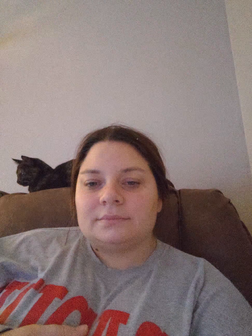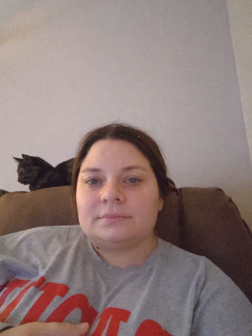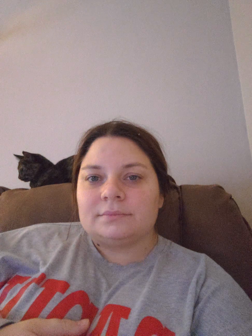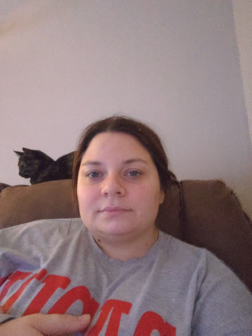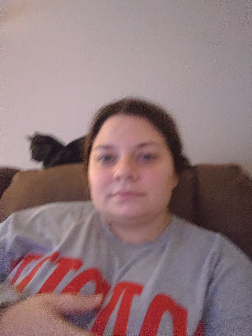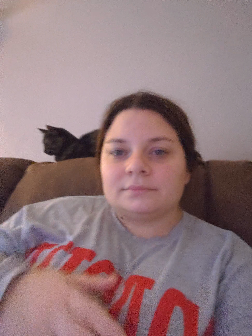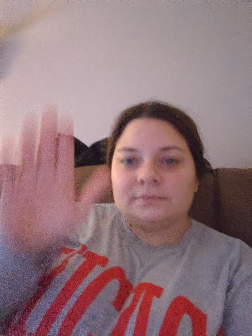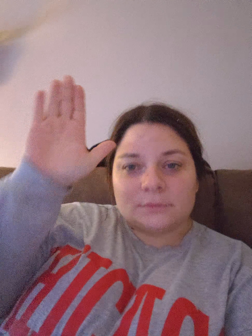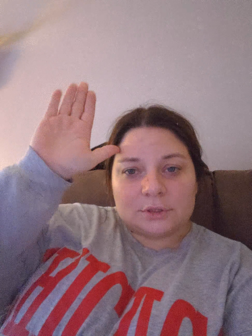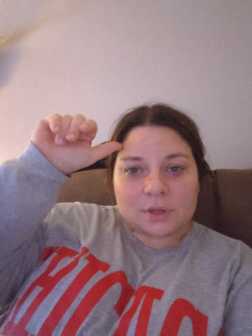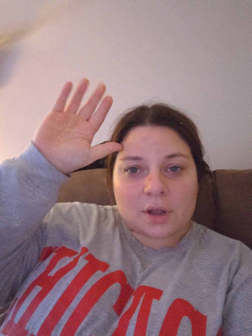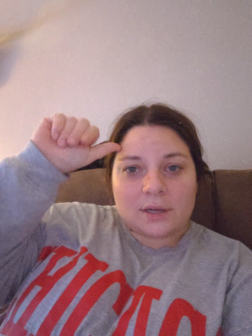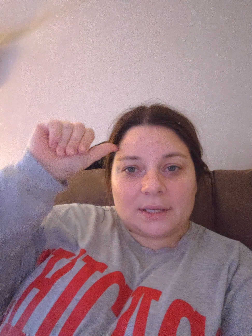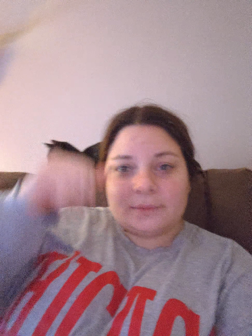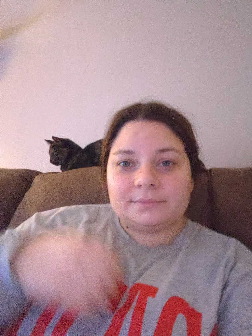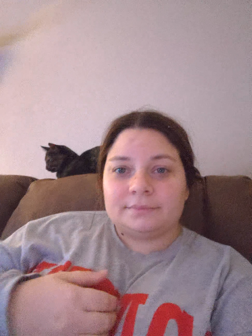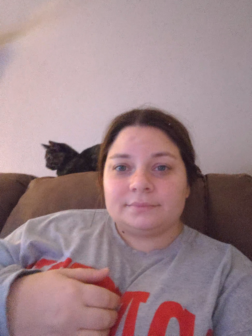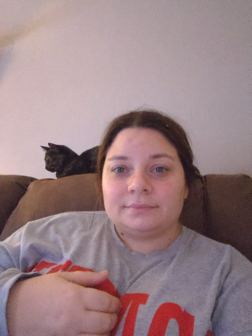donkey